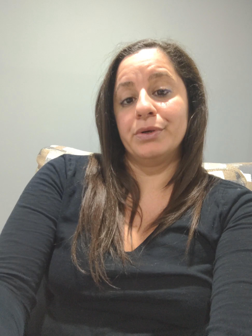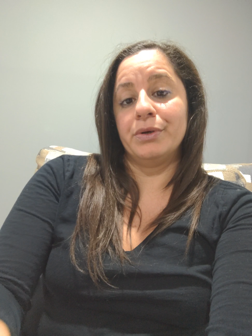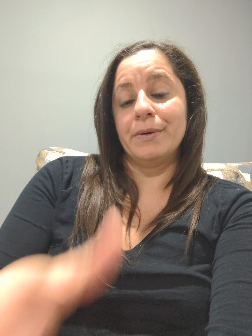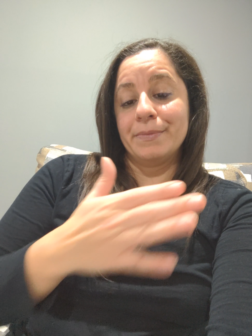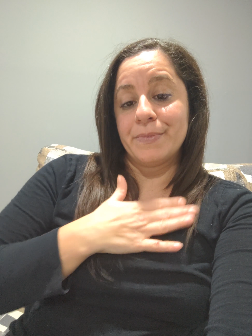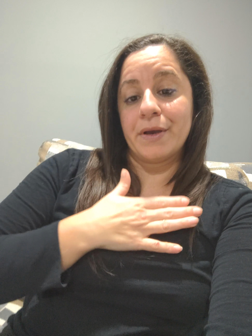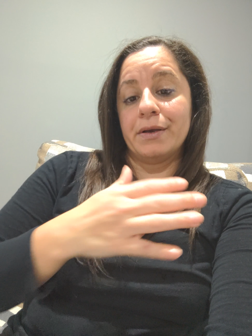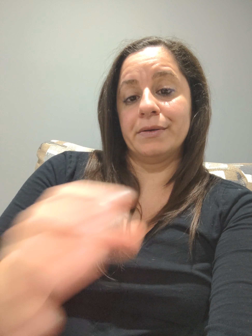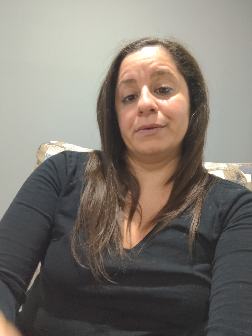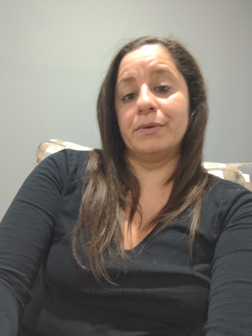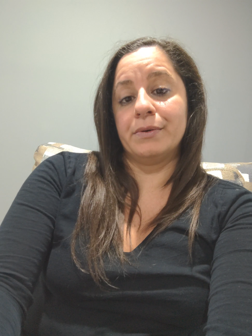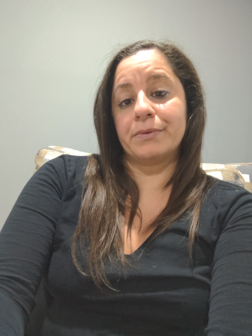my